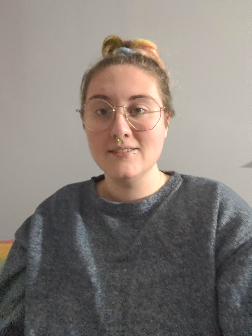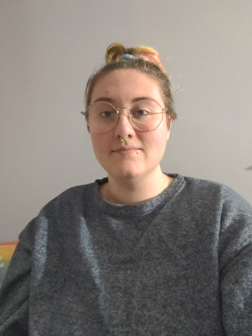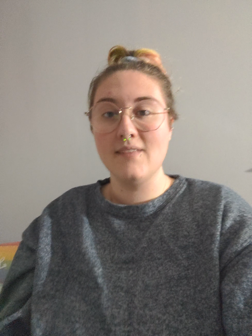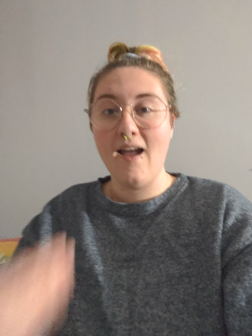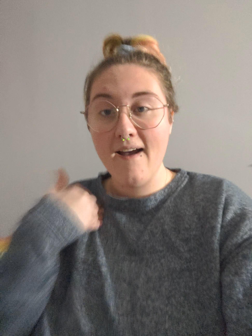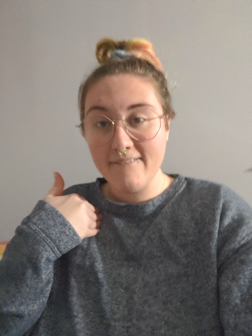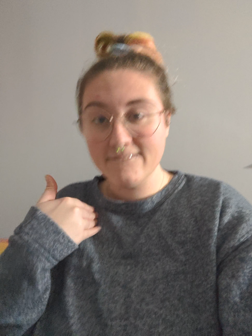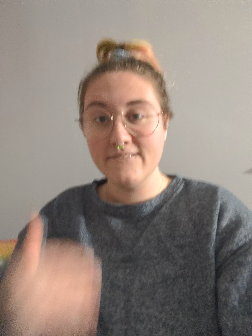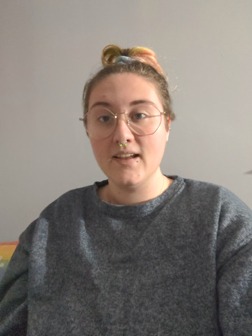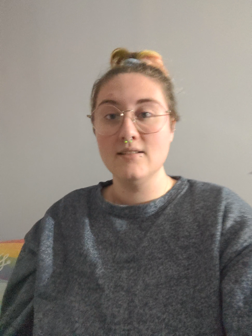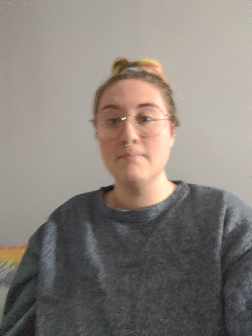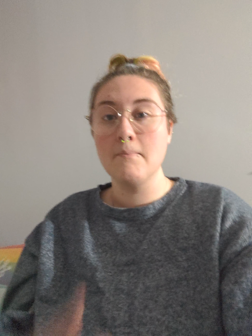have